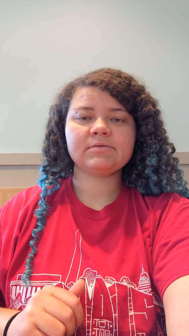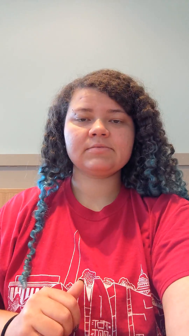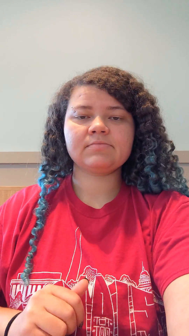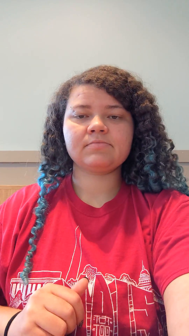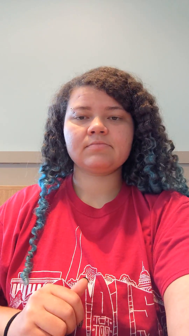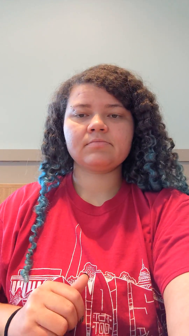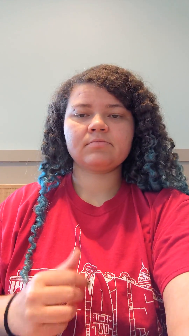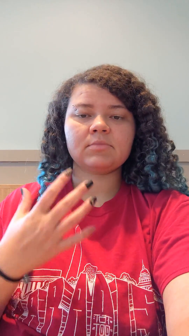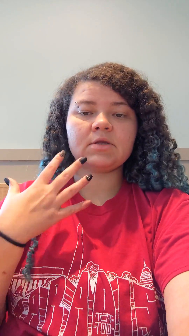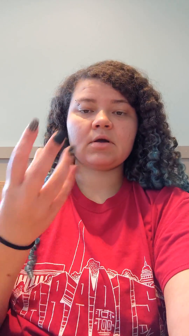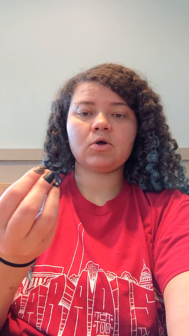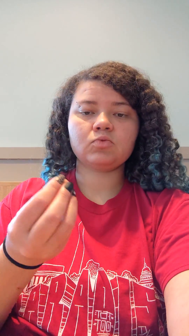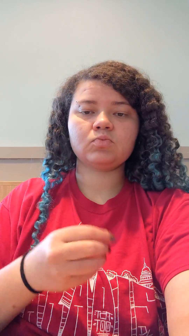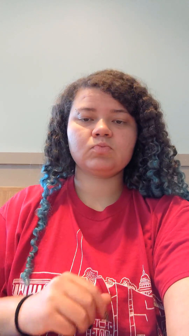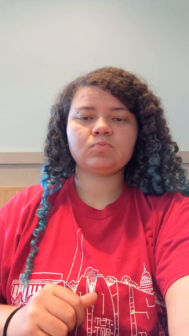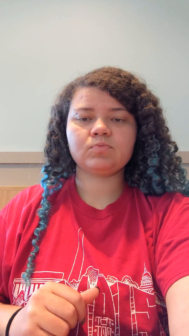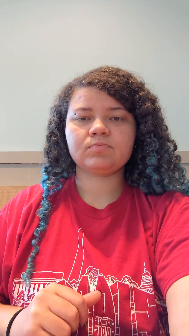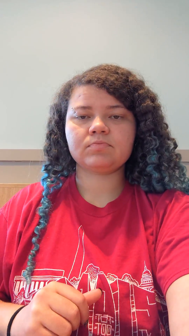got to